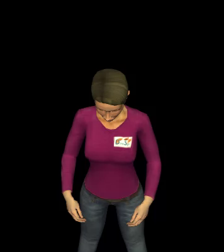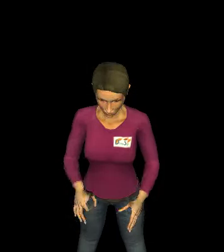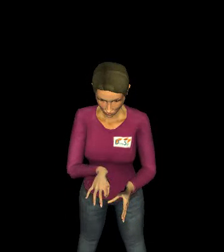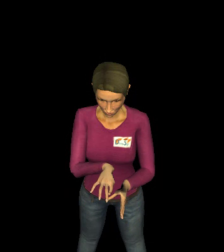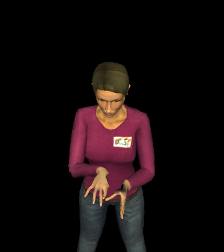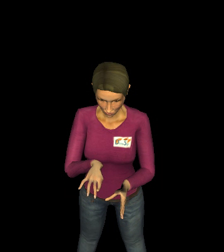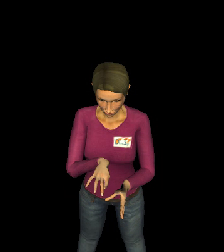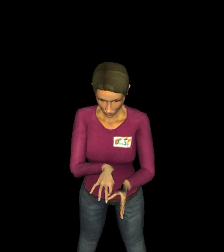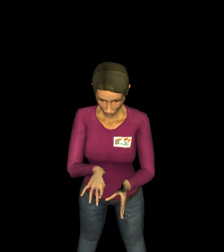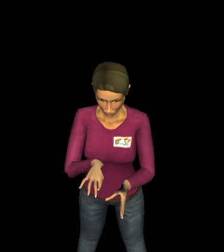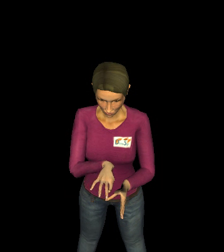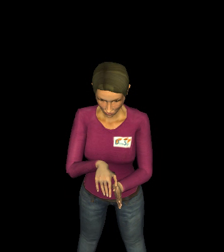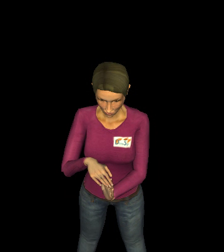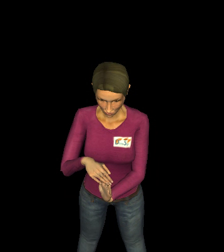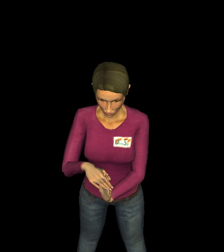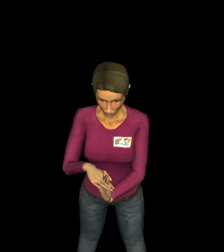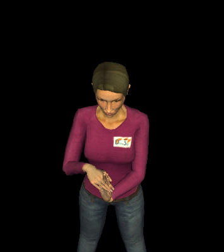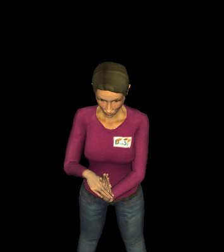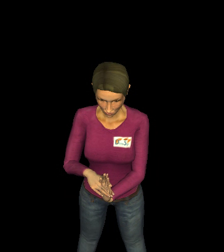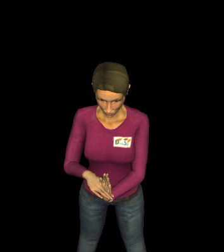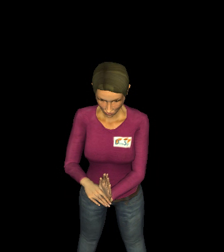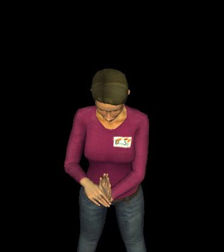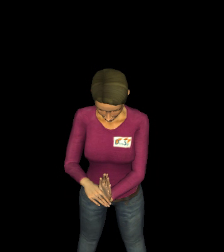وصفة